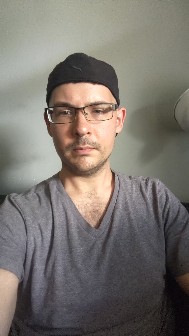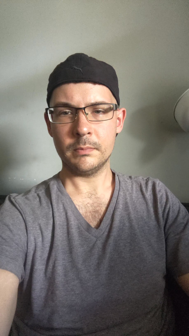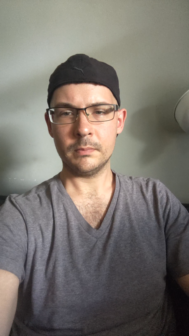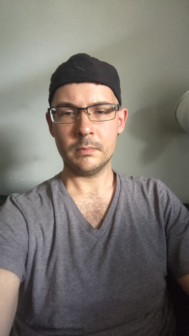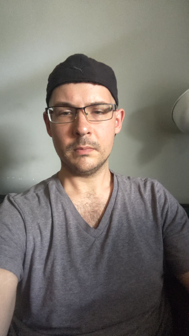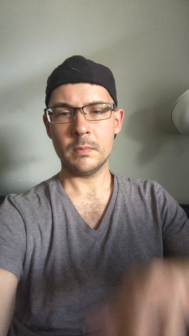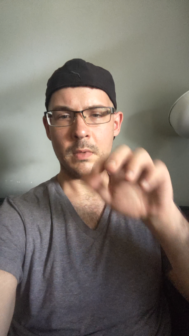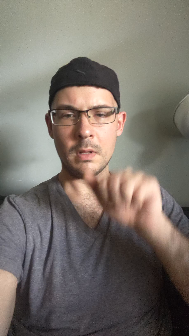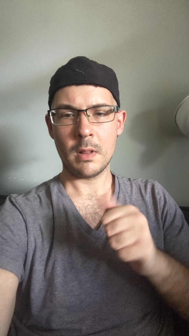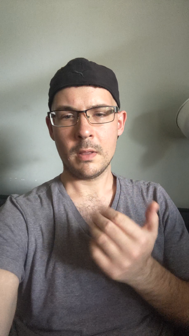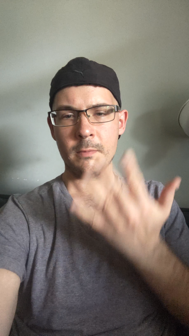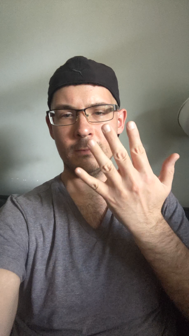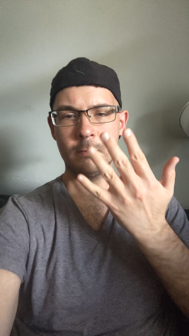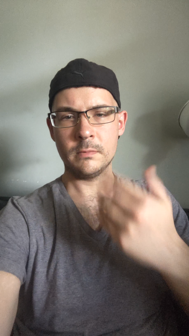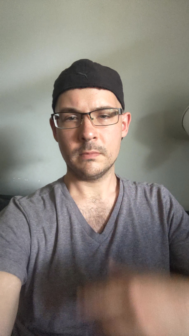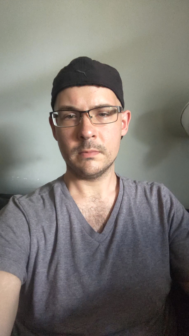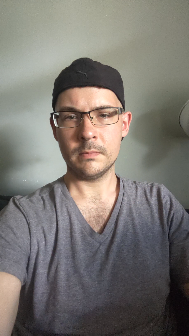gloves